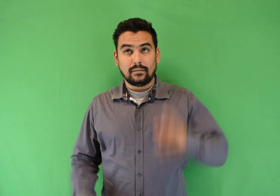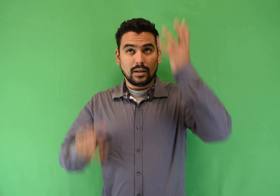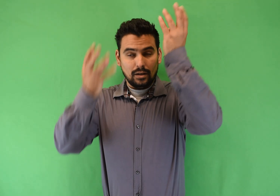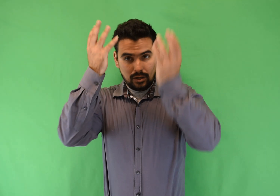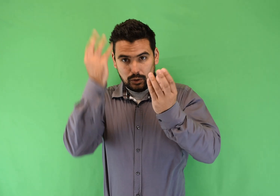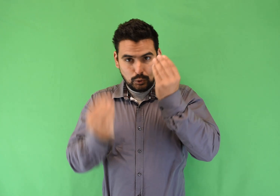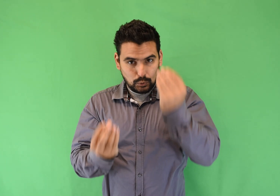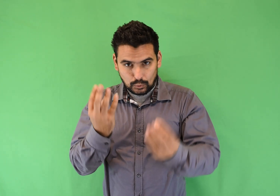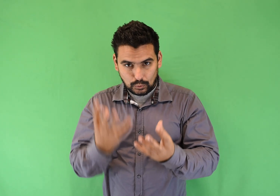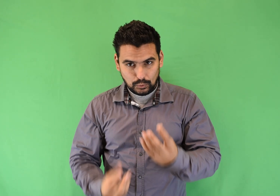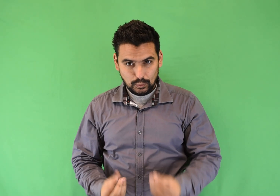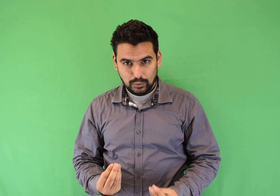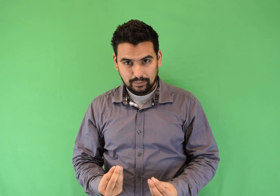fuego